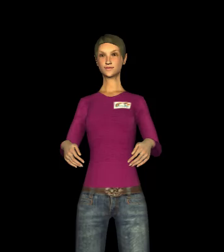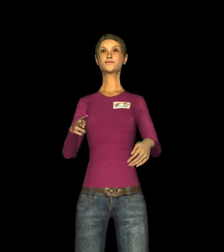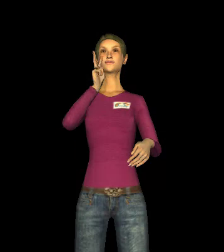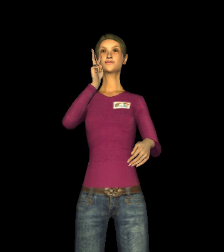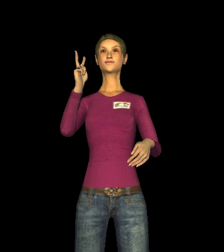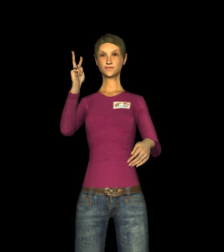يشاهد